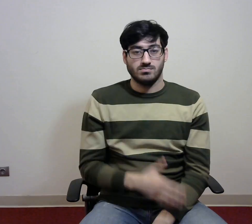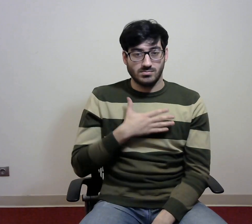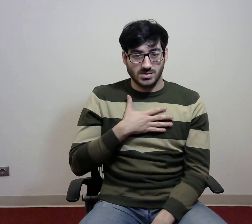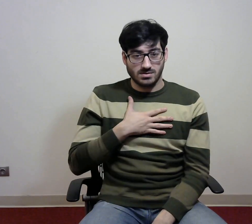biz